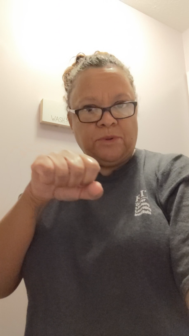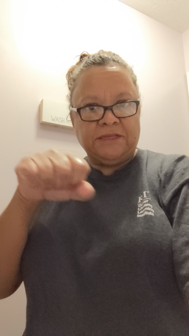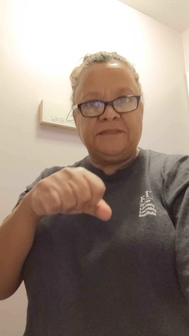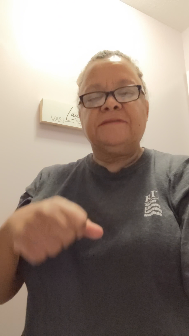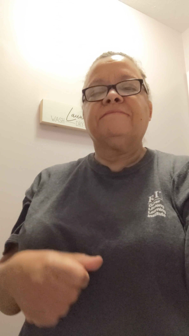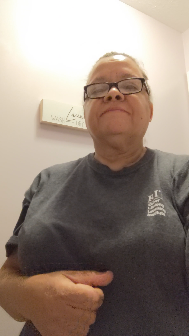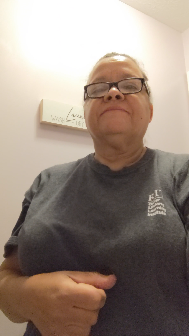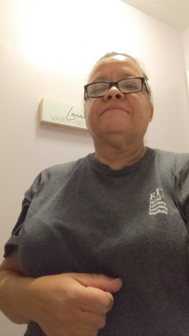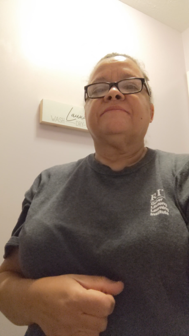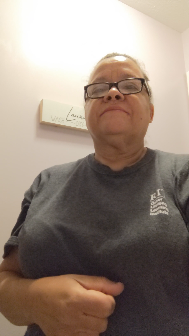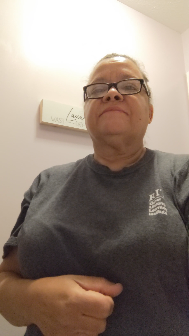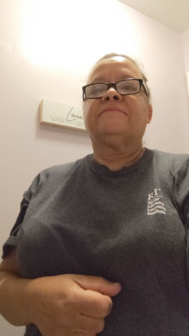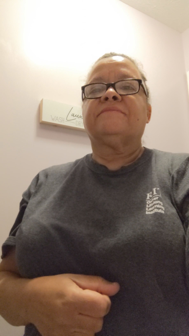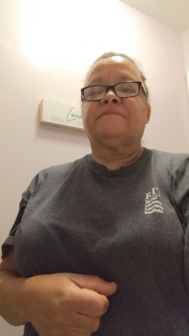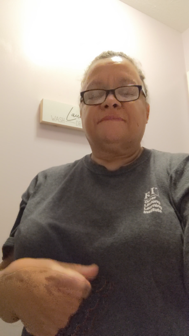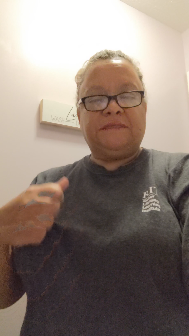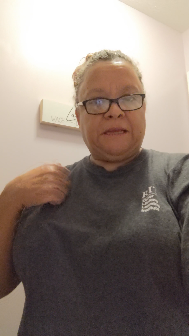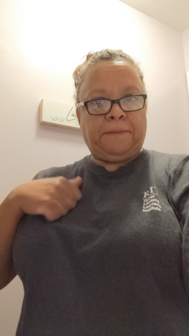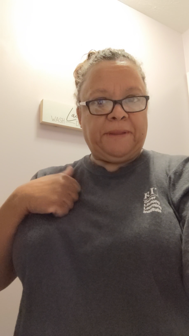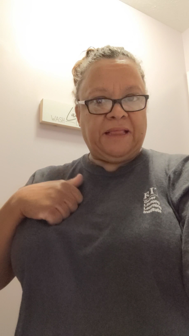bathtub